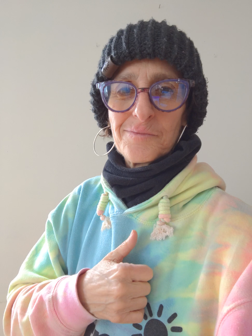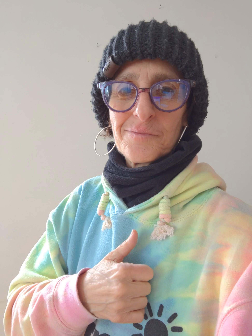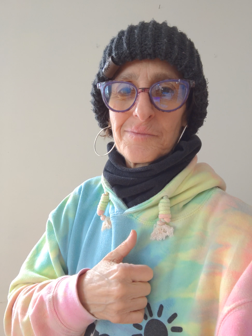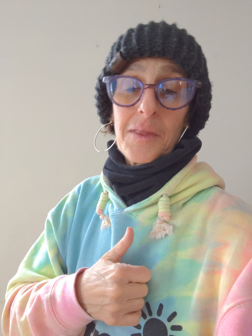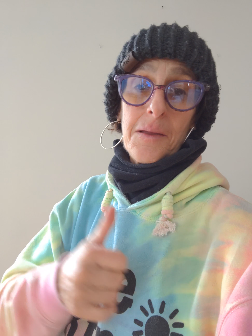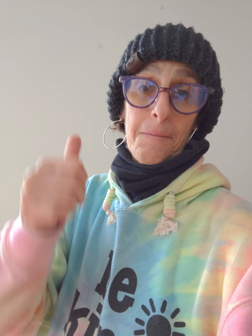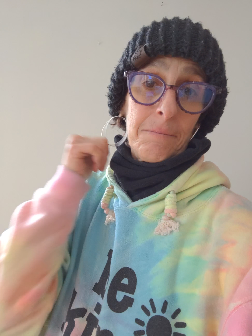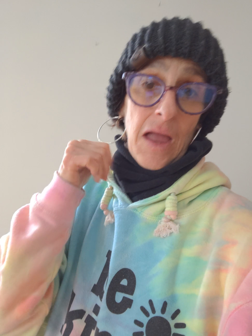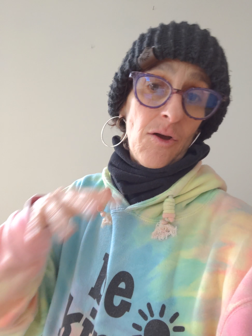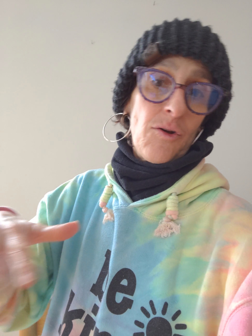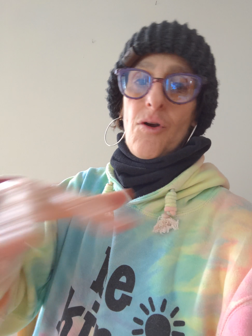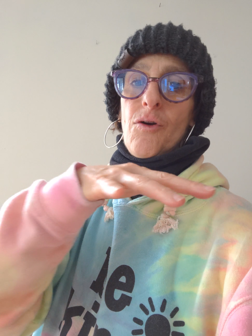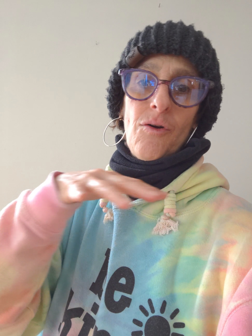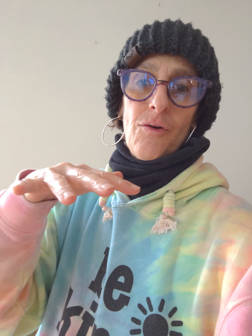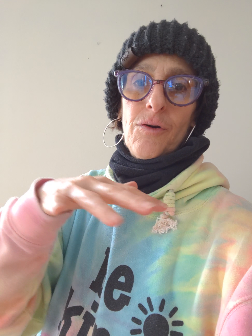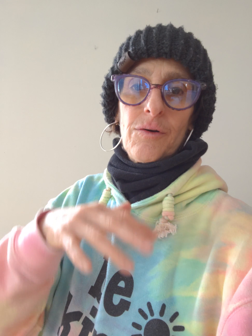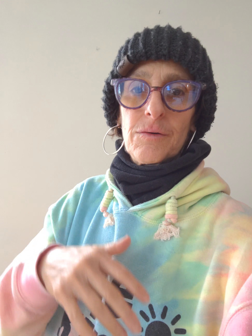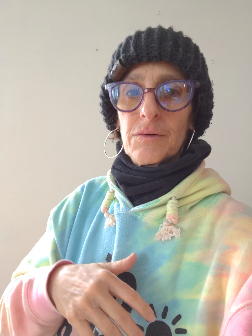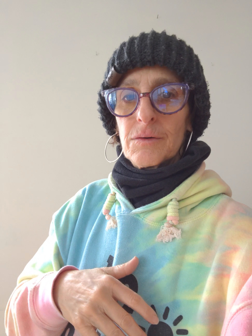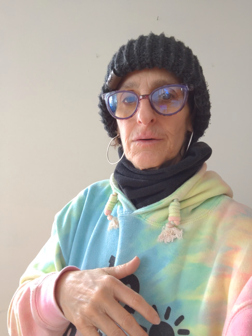backyard